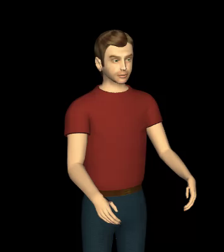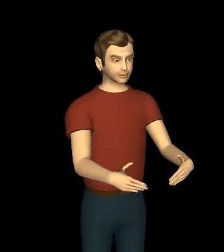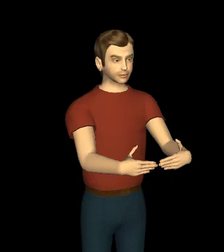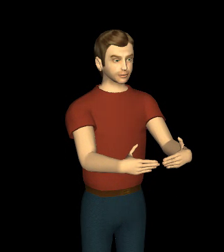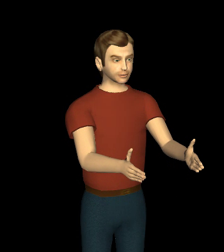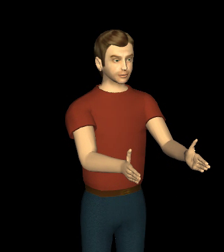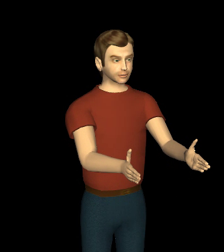يفتح